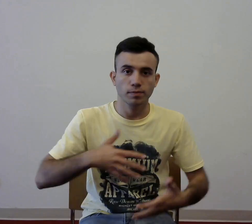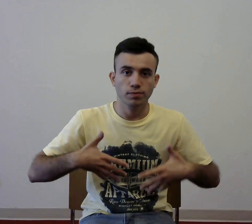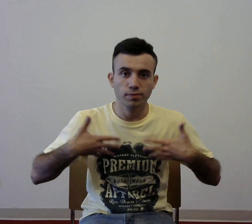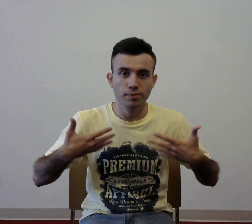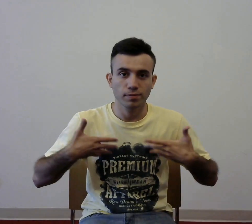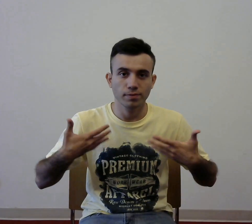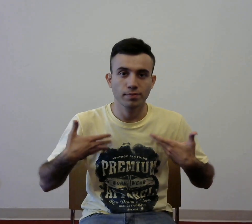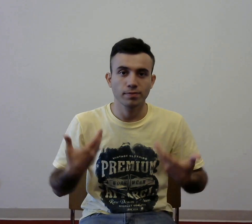salam